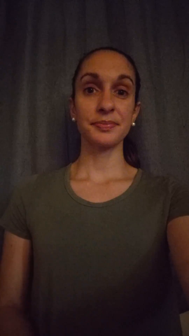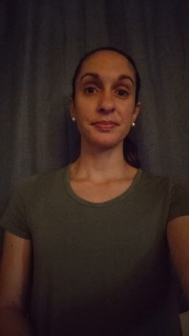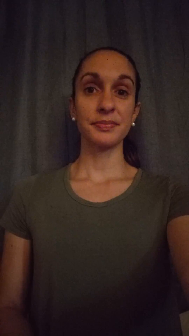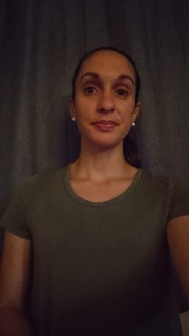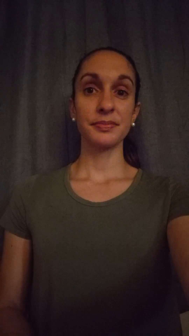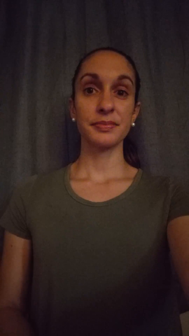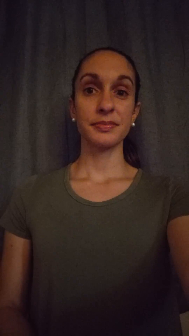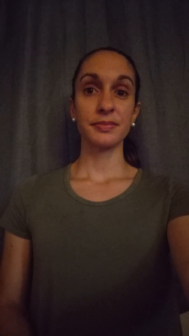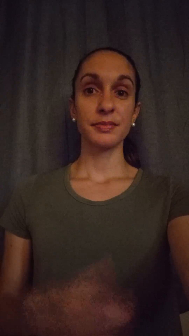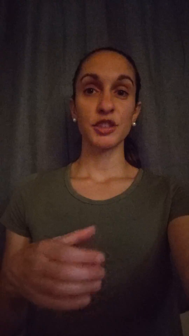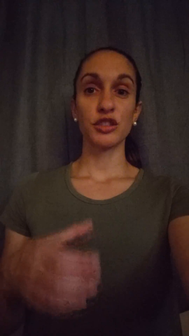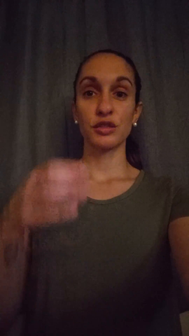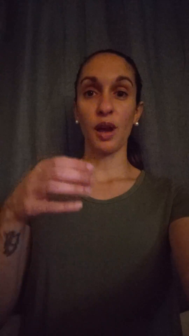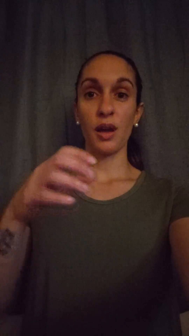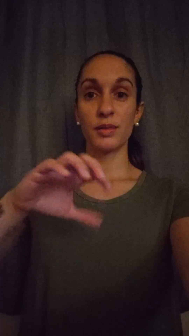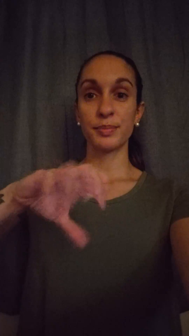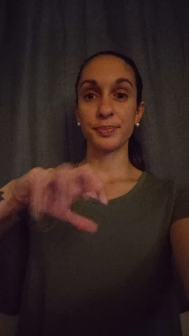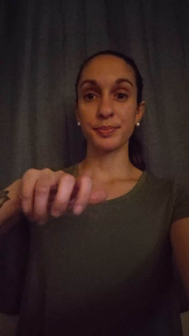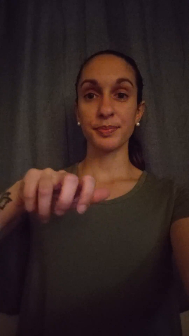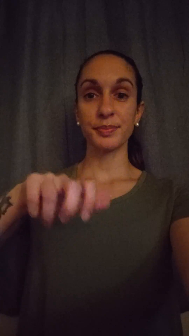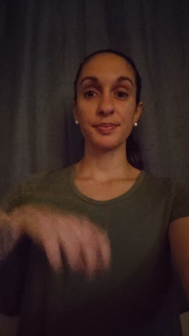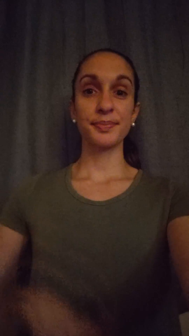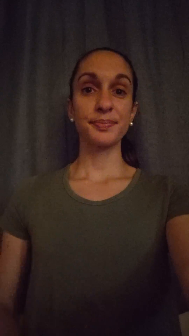jar